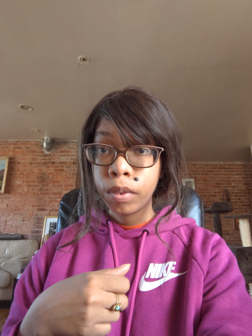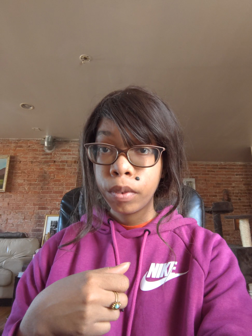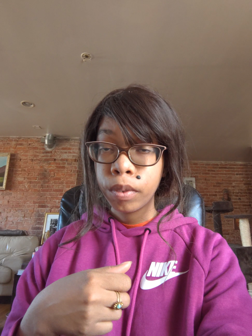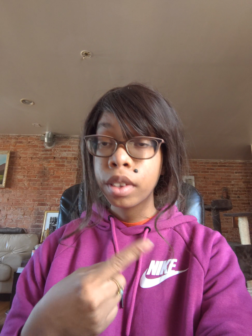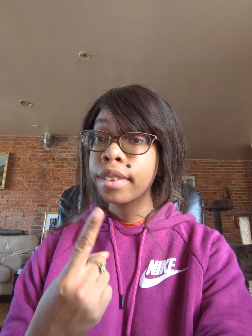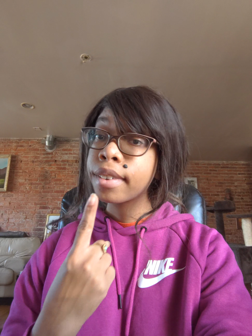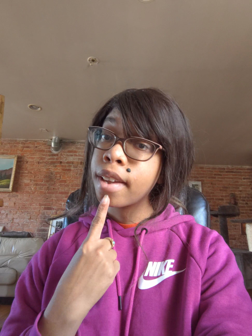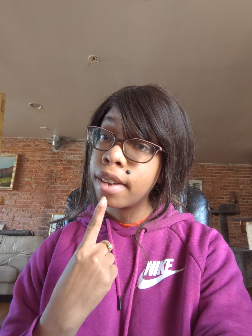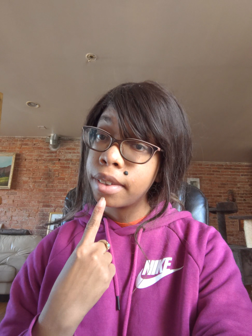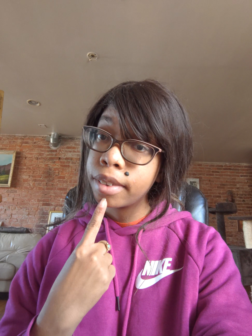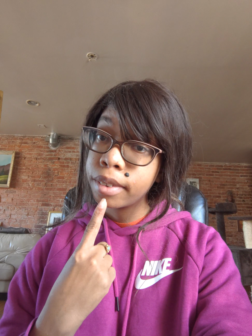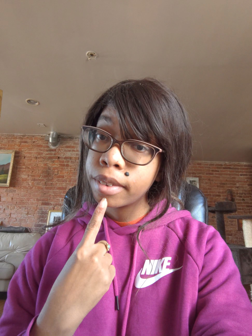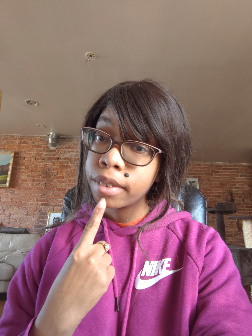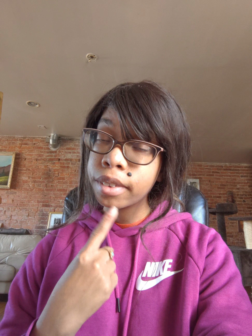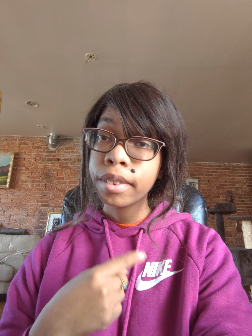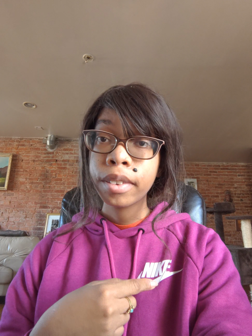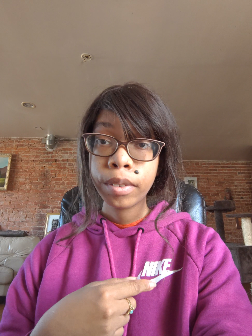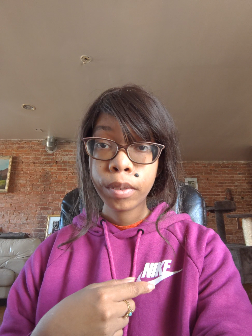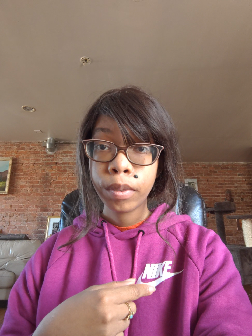say